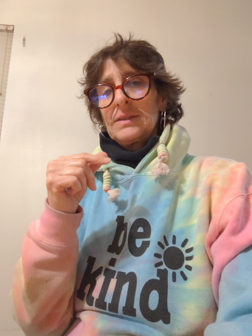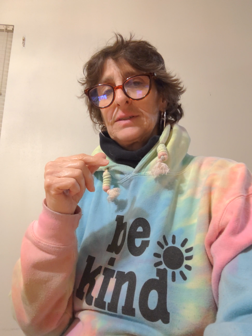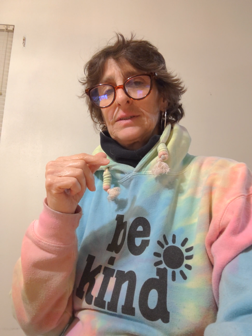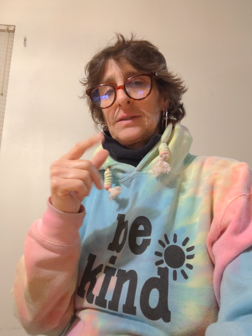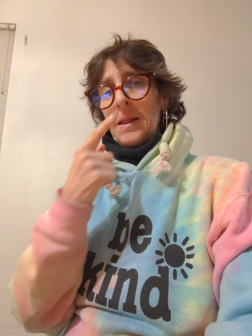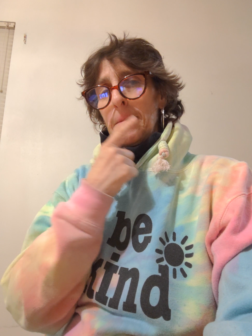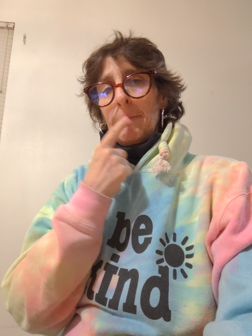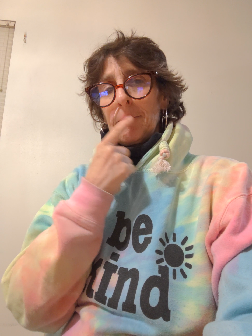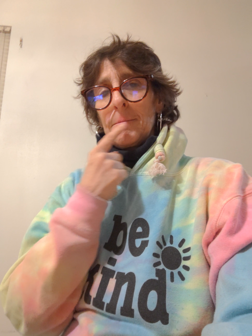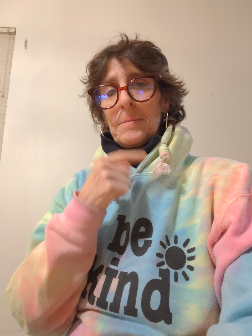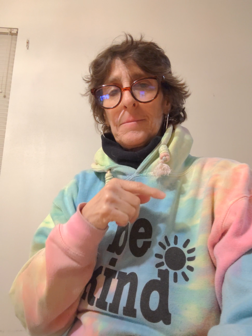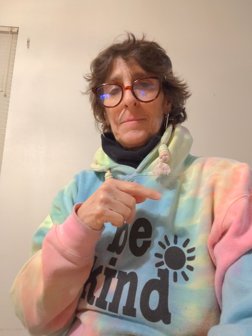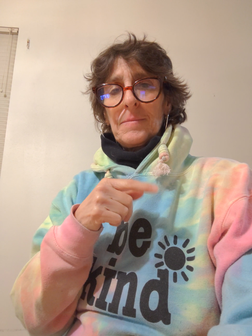lips